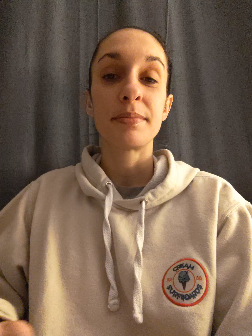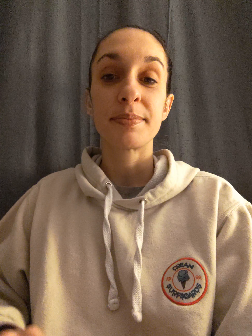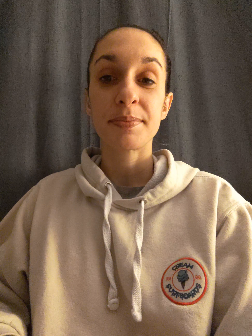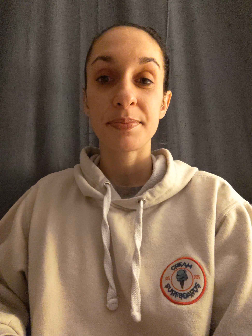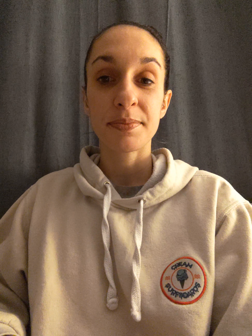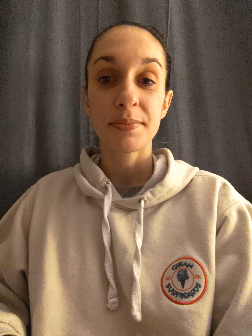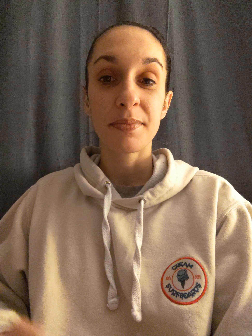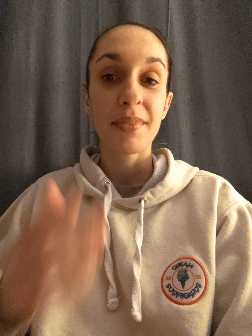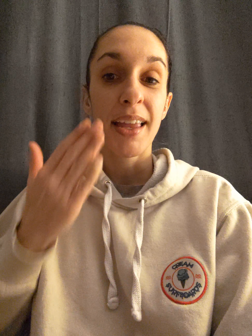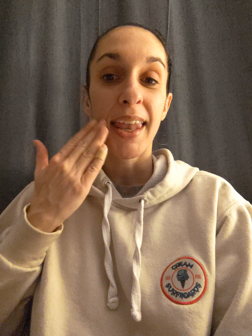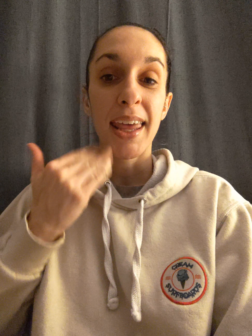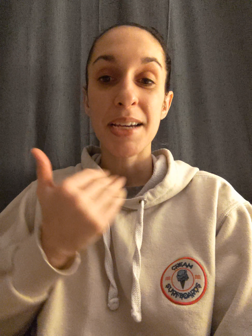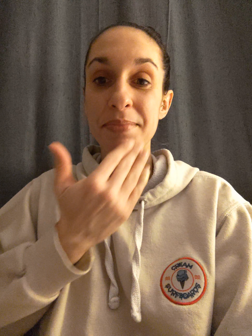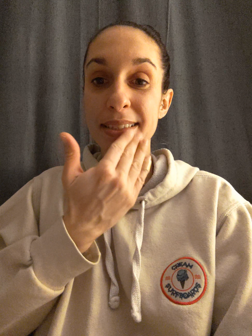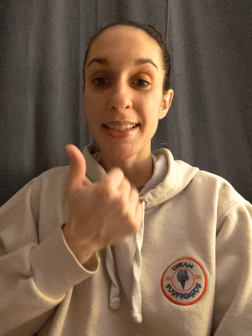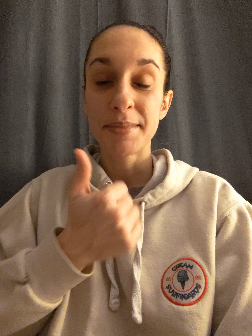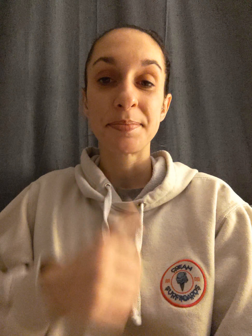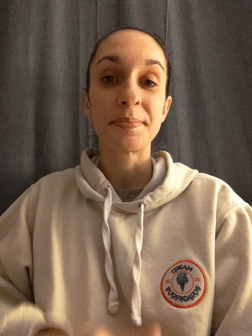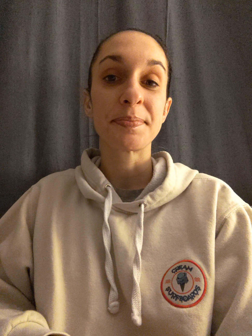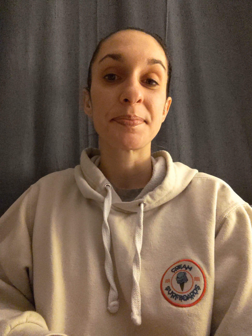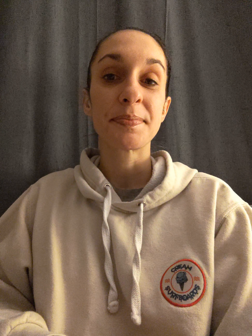napkin